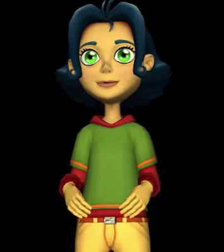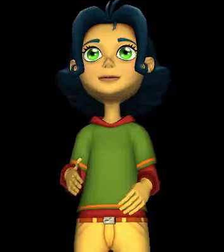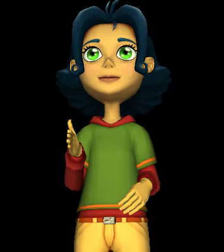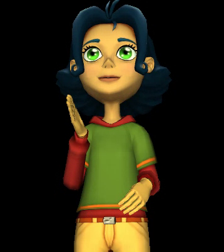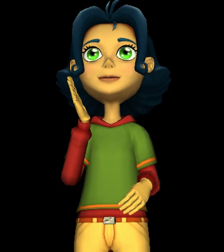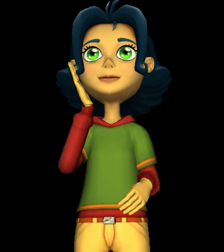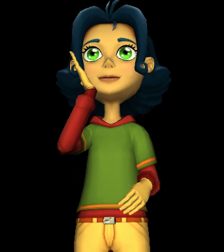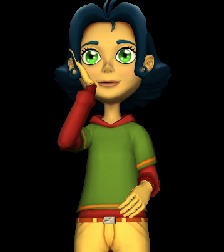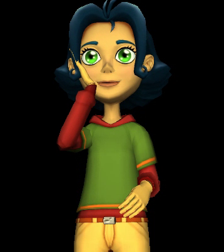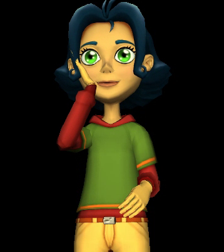ينام